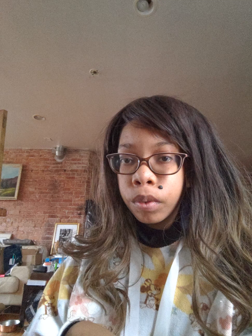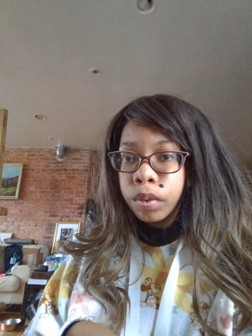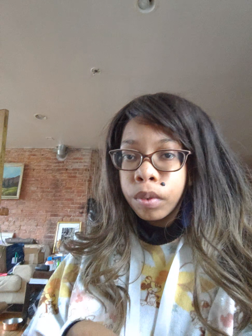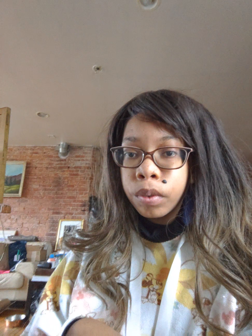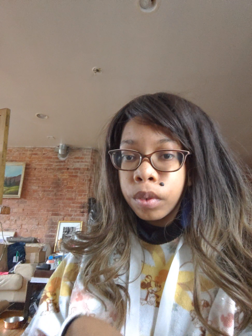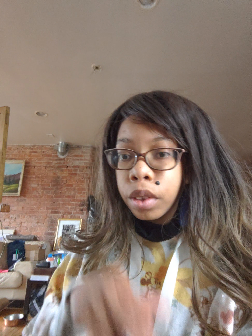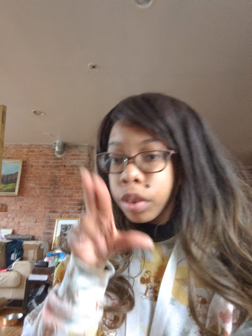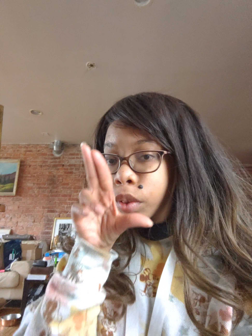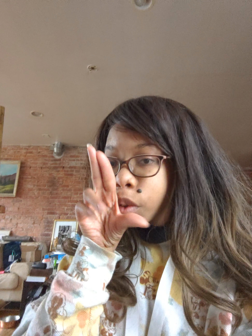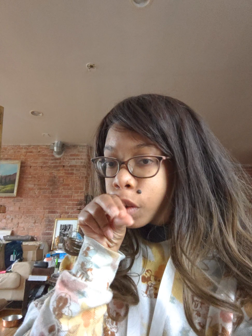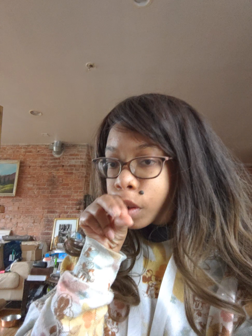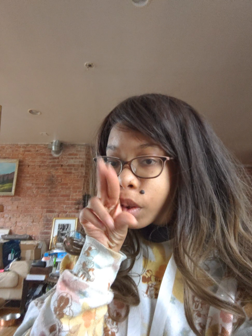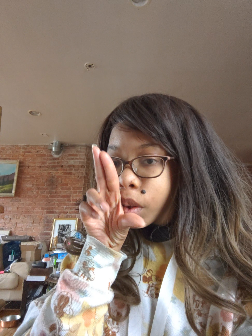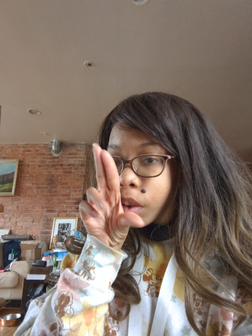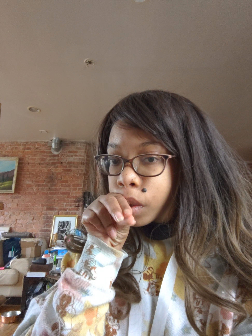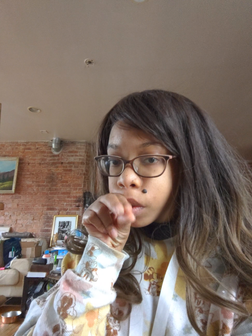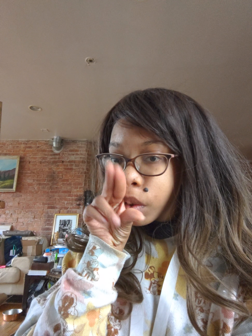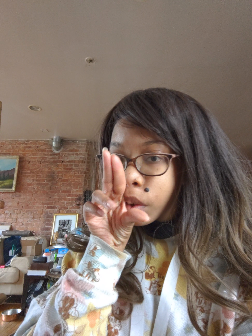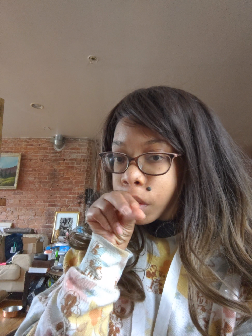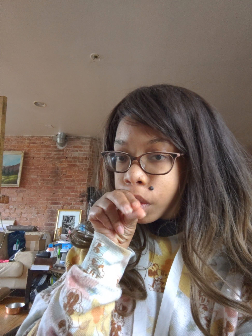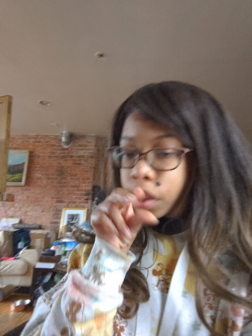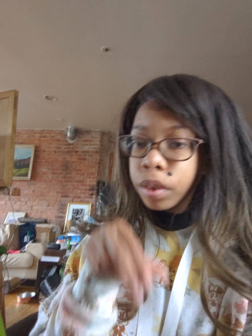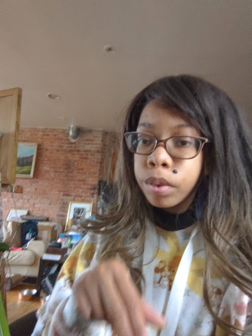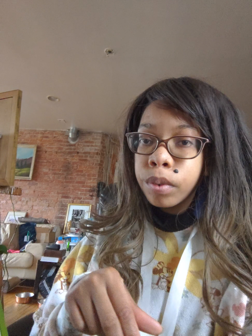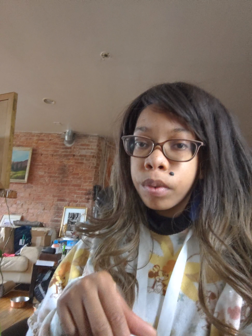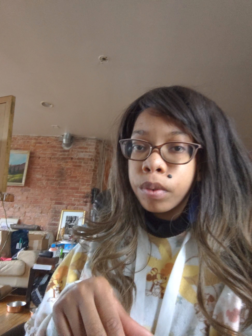duck